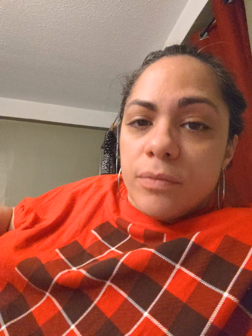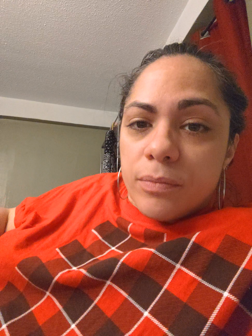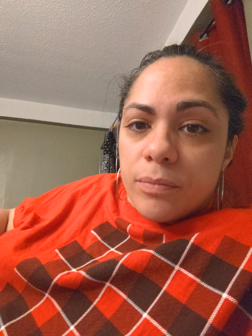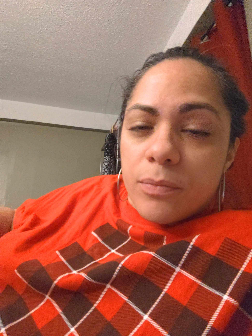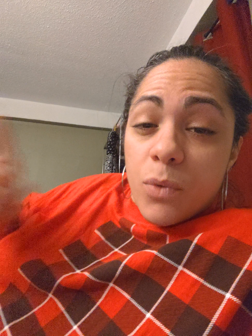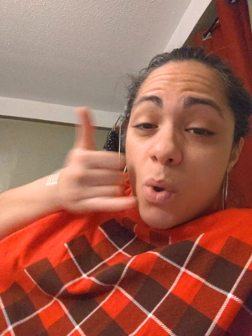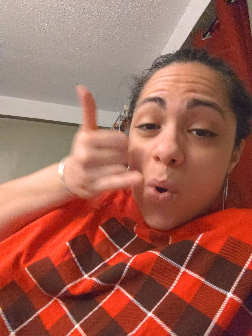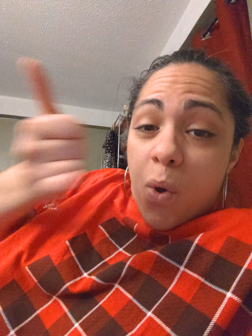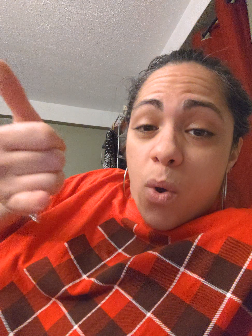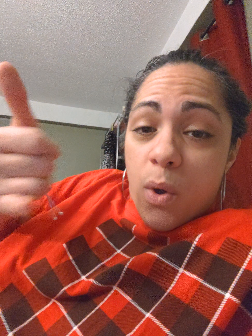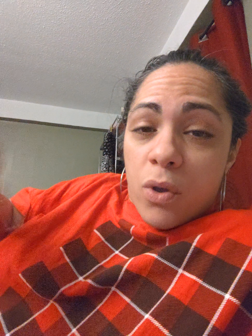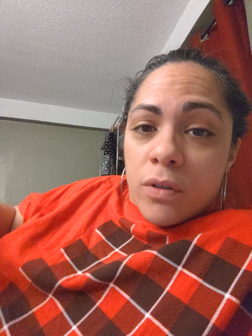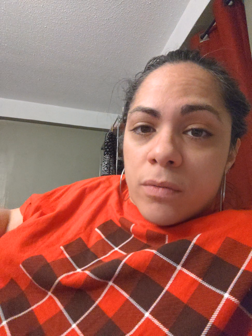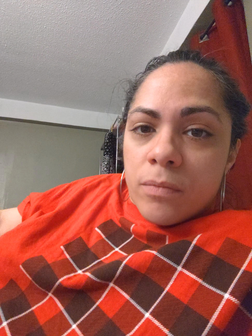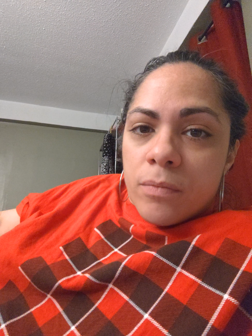call on the phone